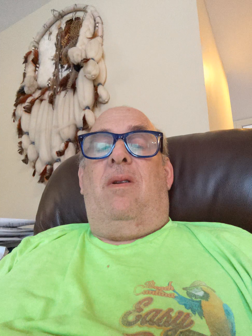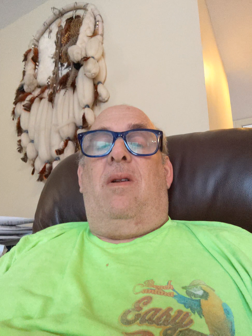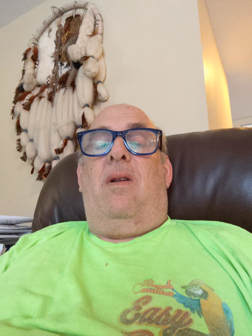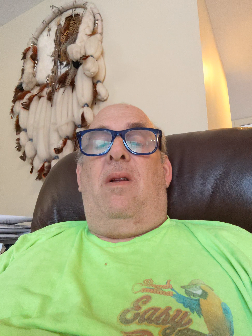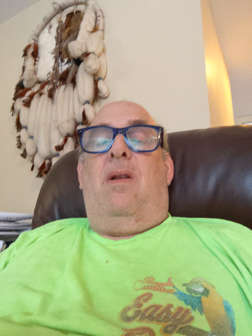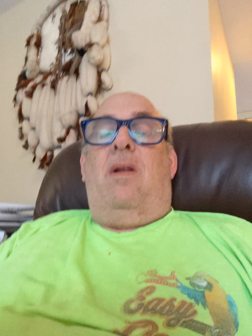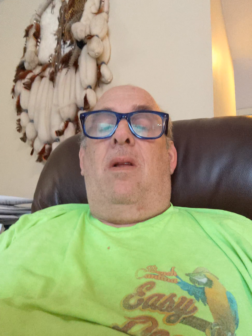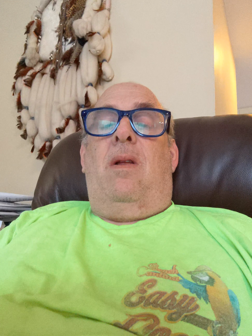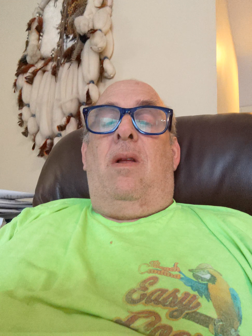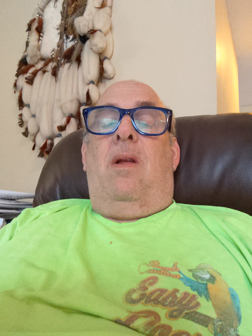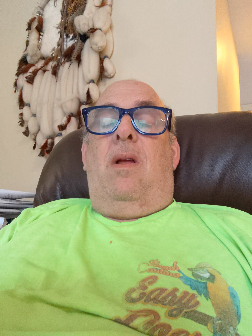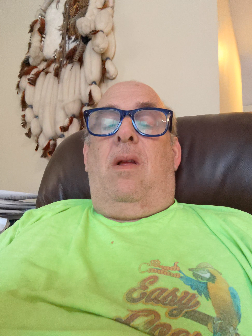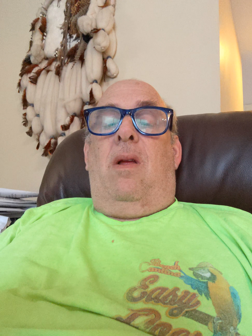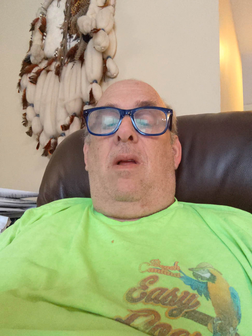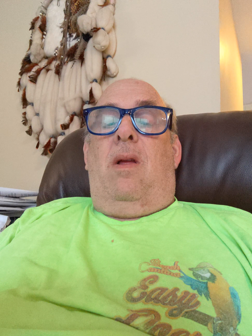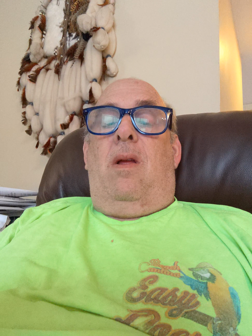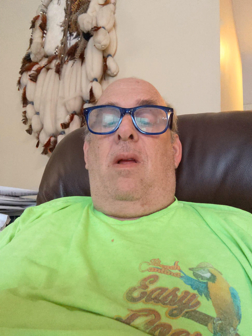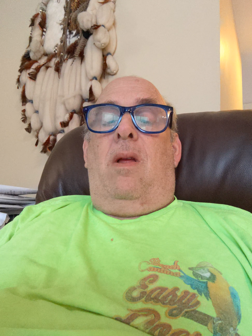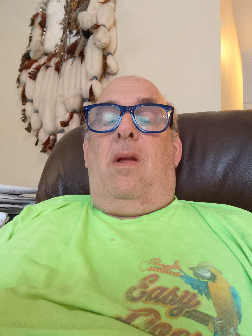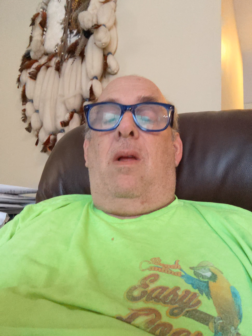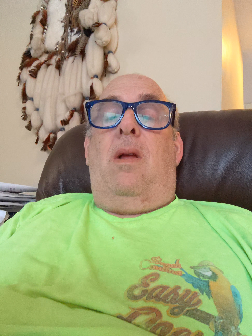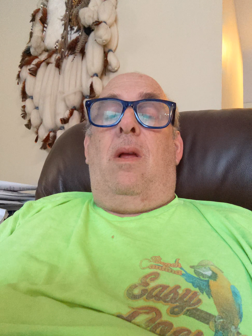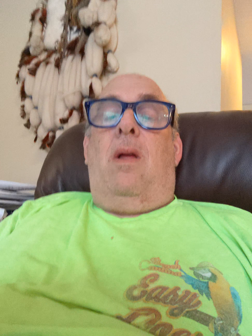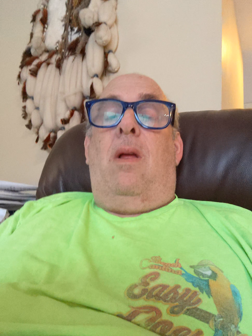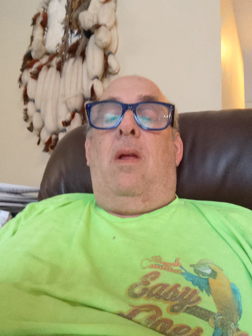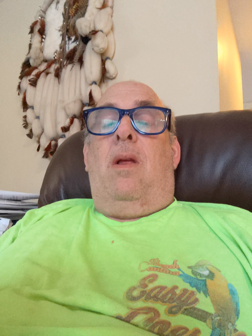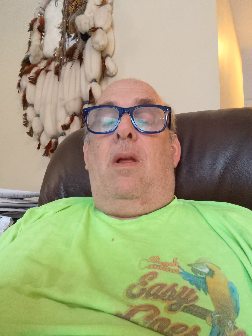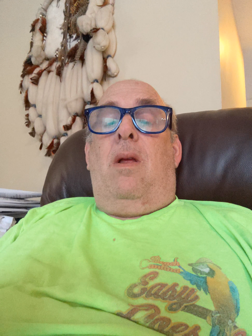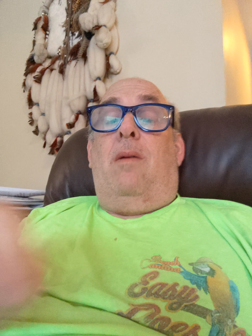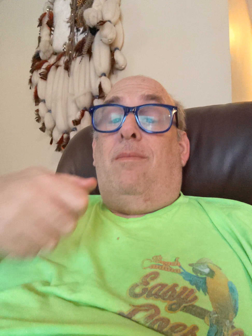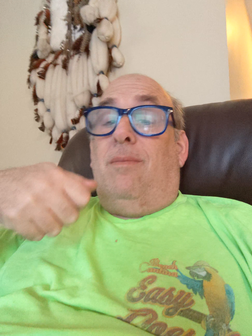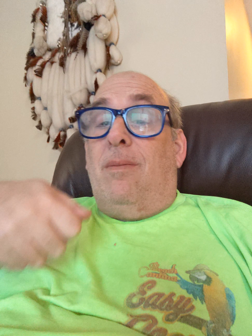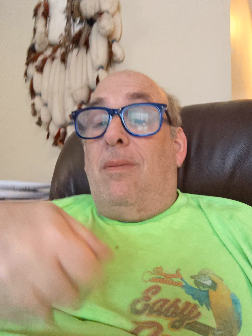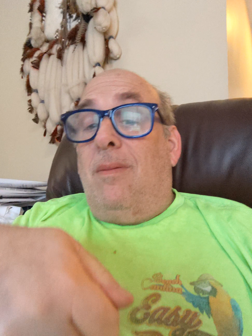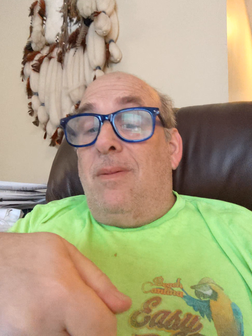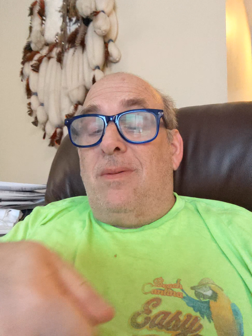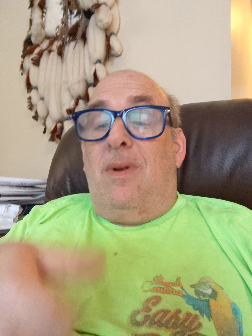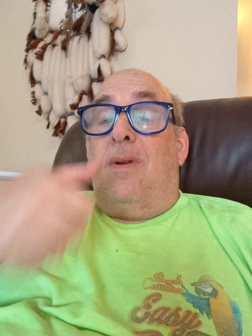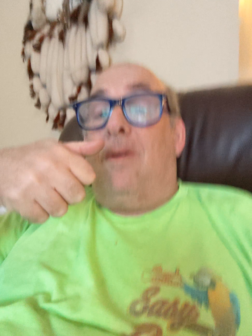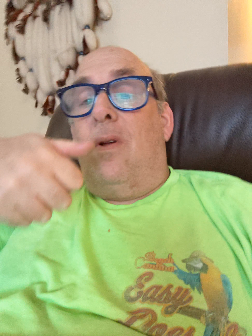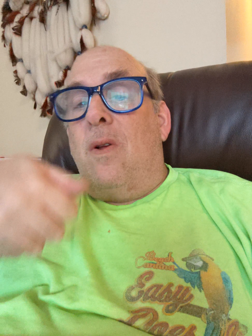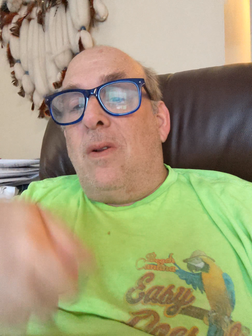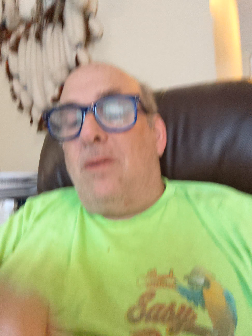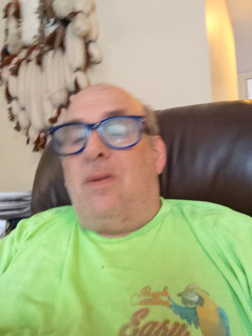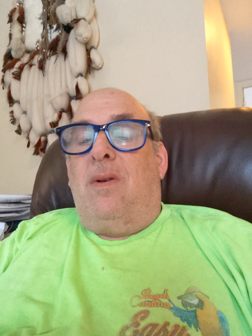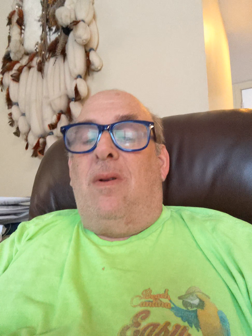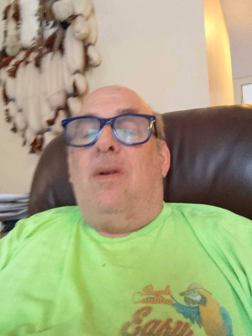hide